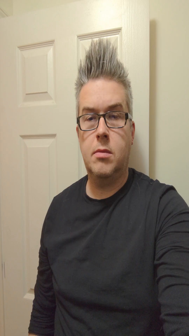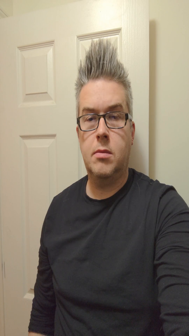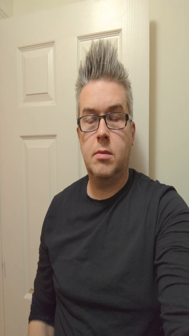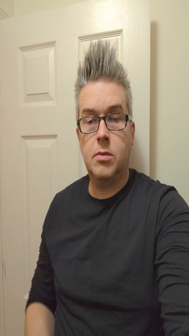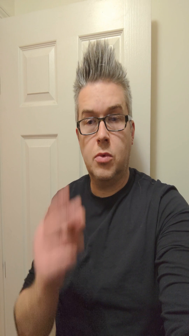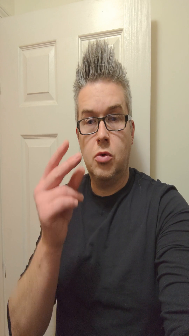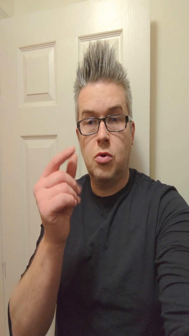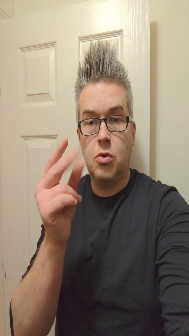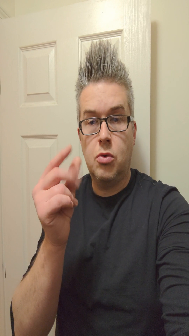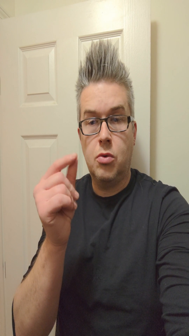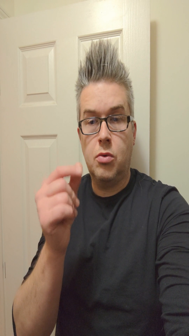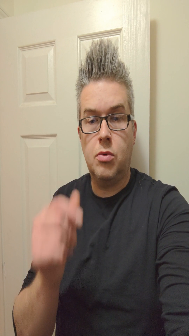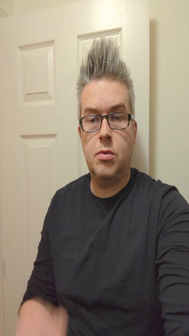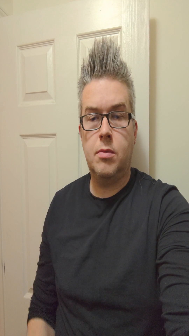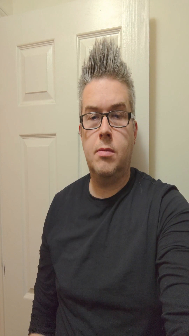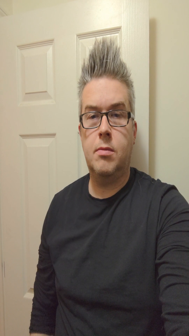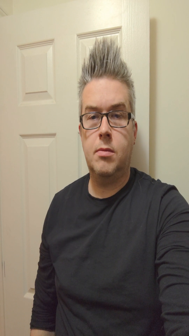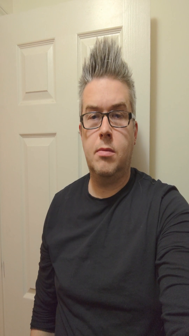dog